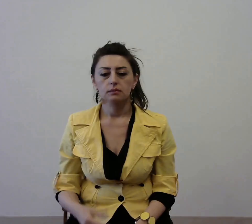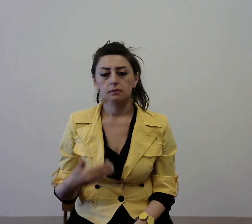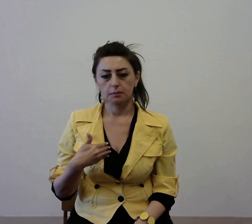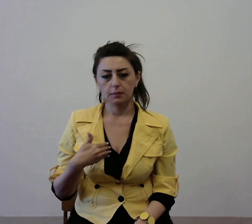mən